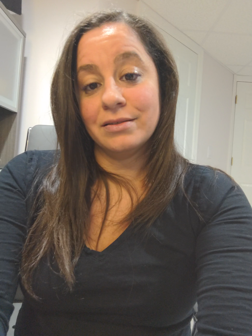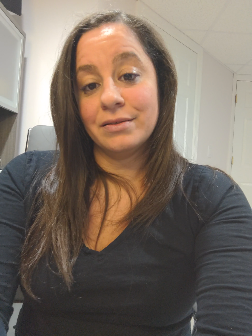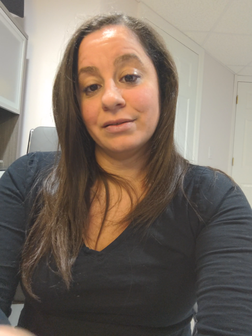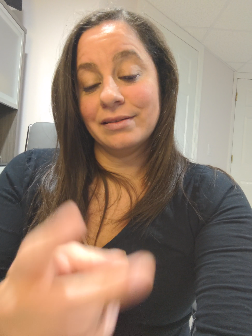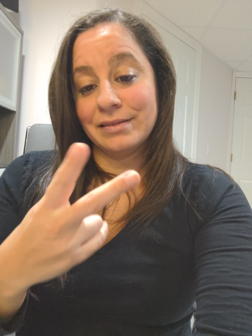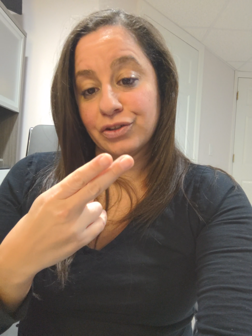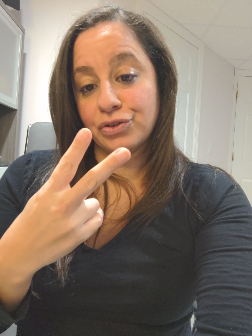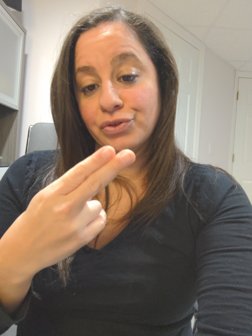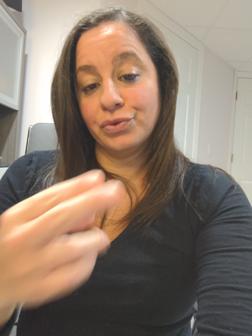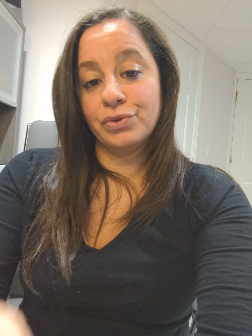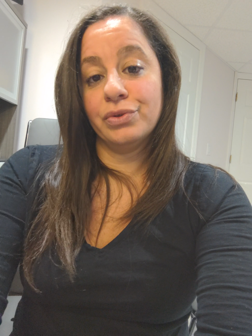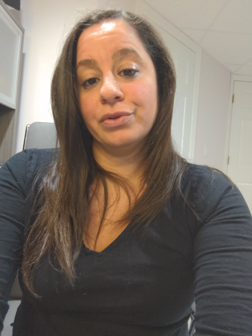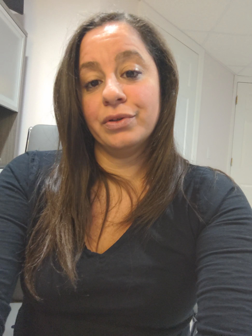scissors